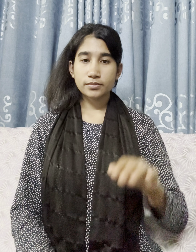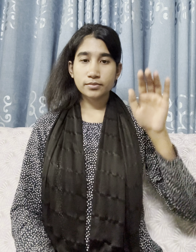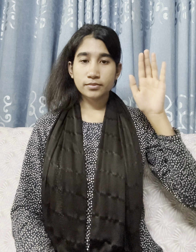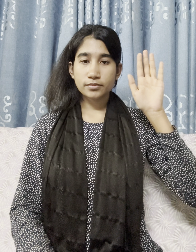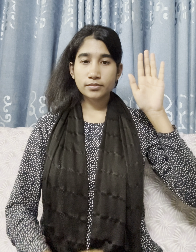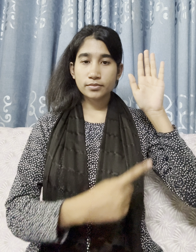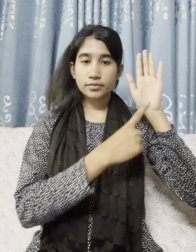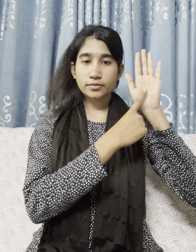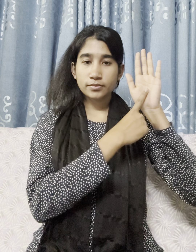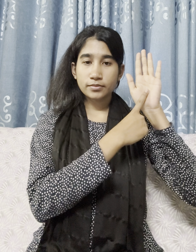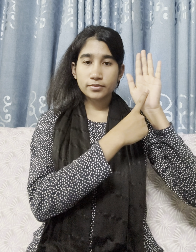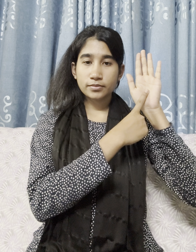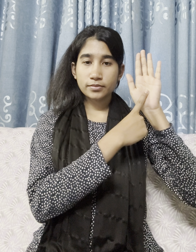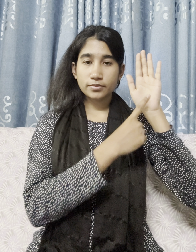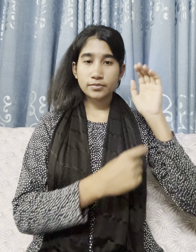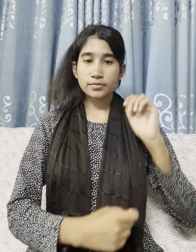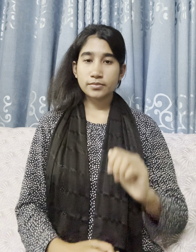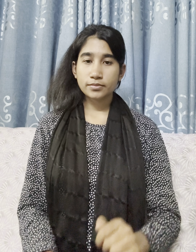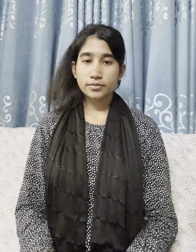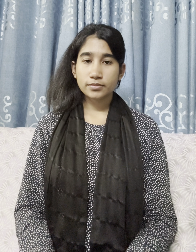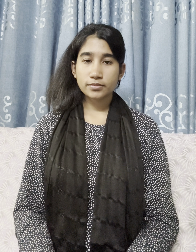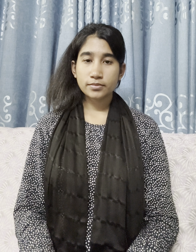হাত